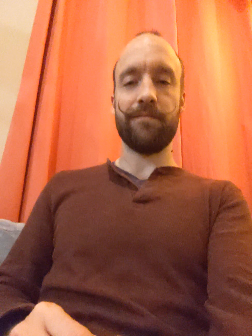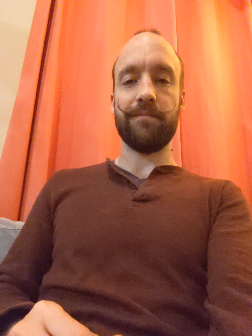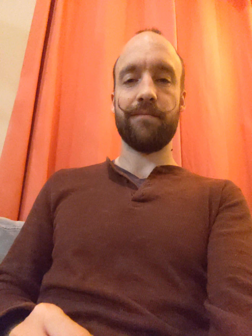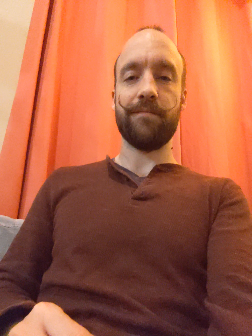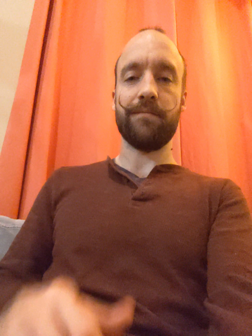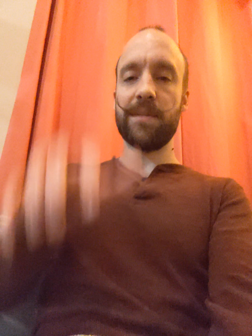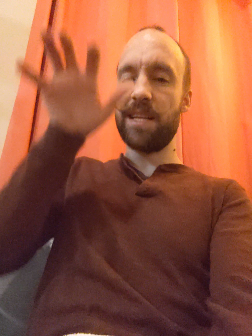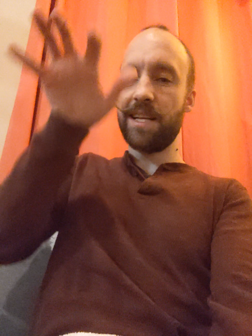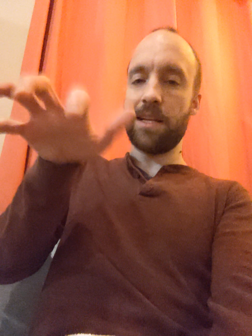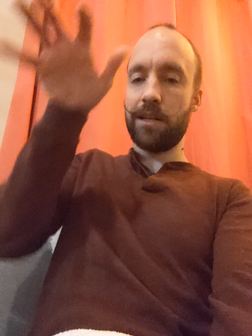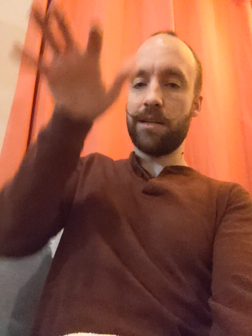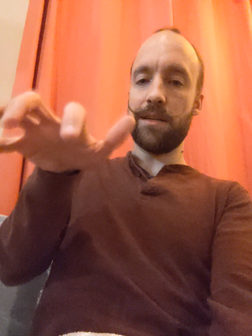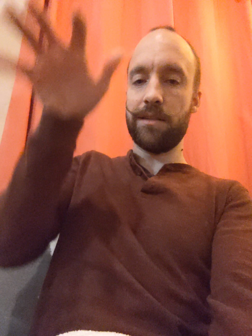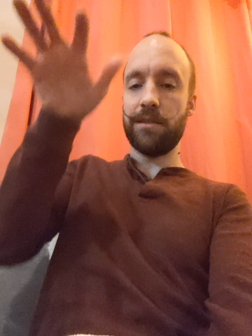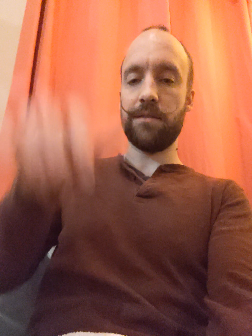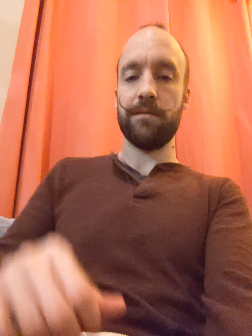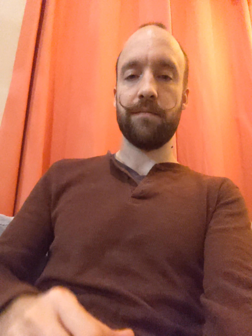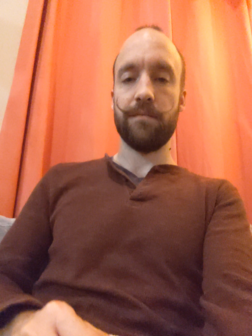alligator